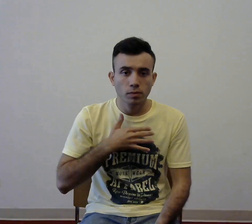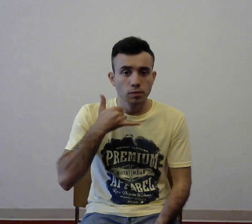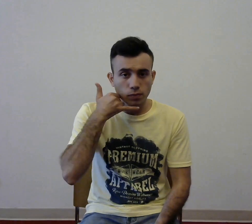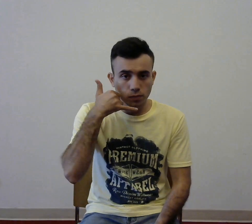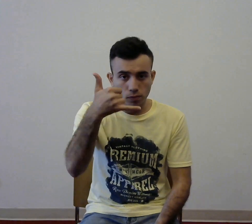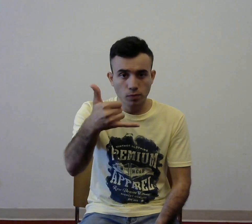zəng